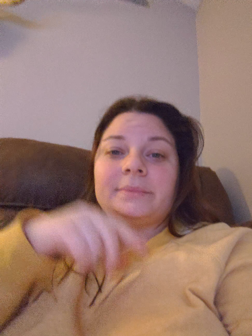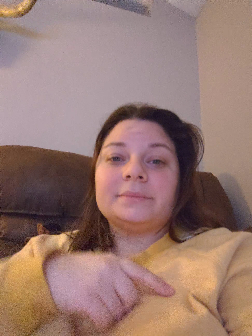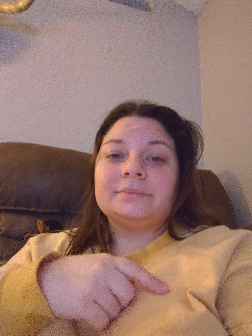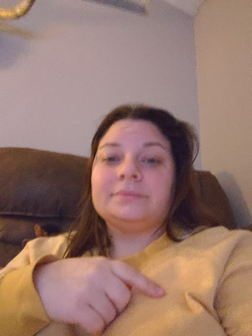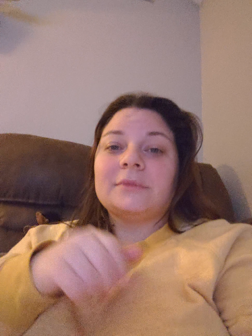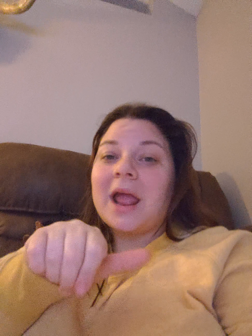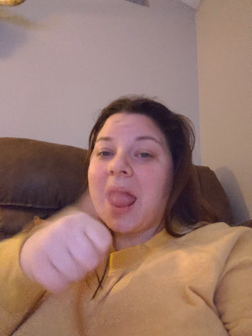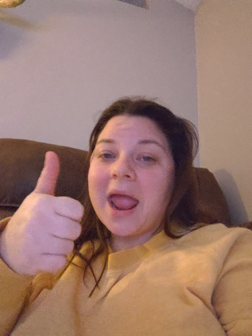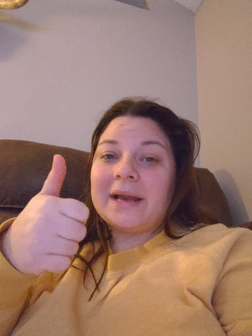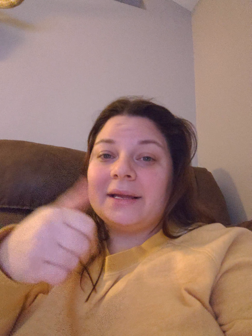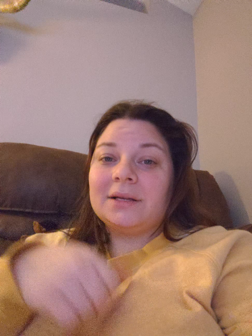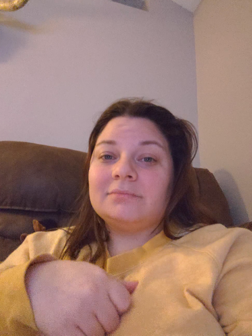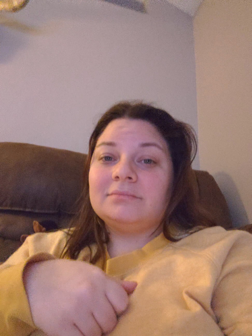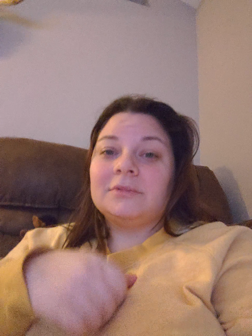any